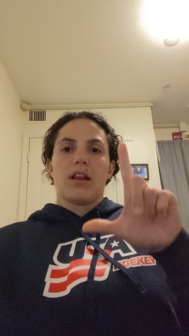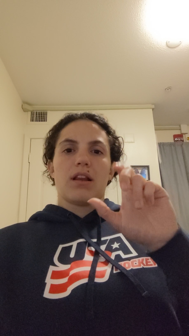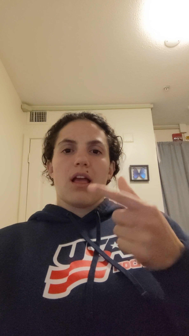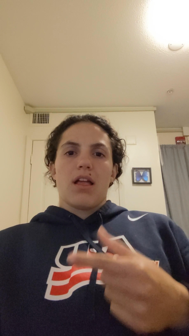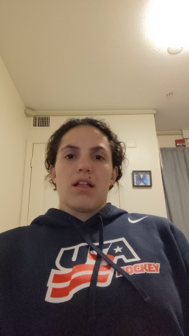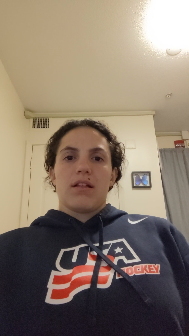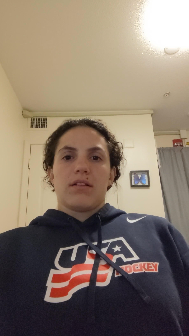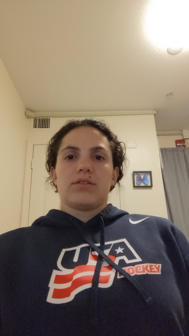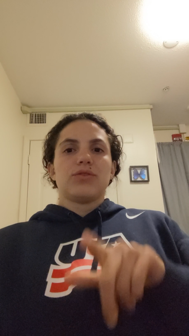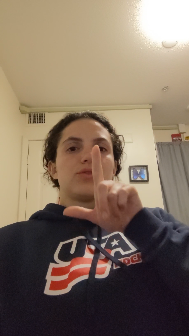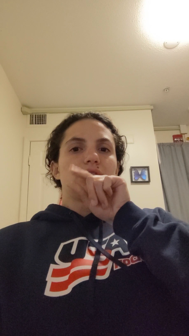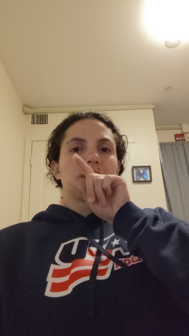chicken